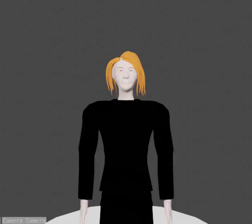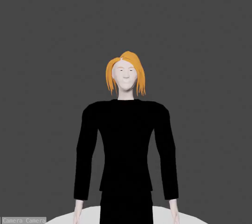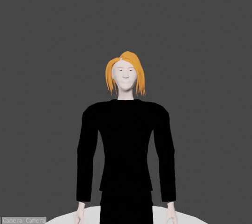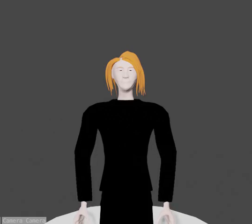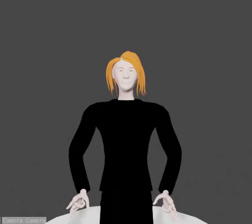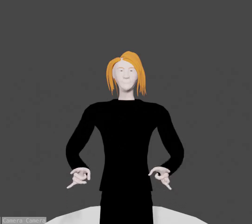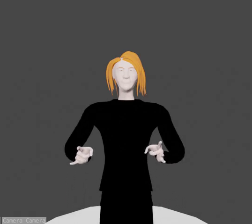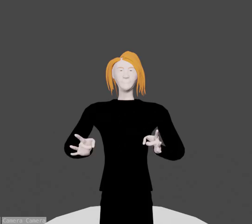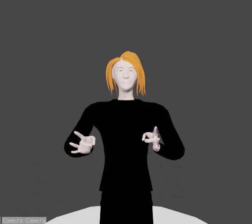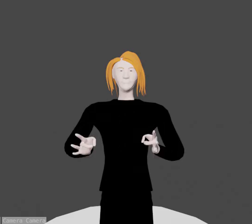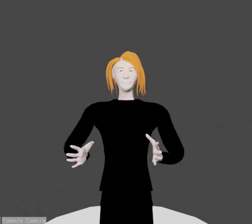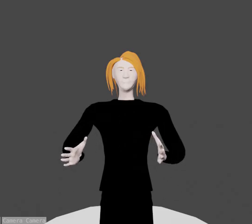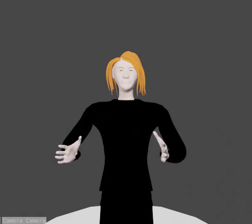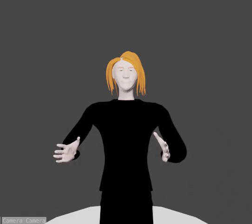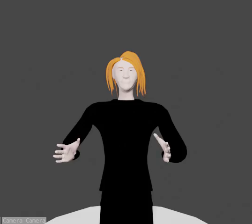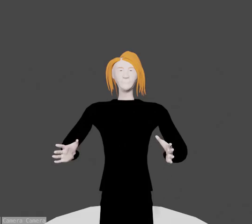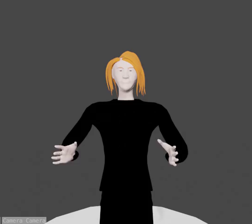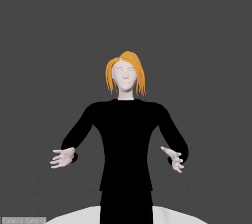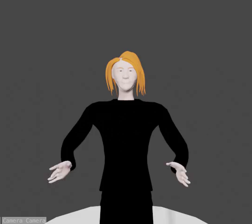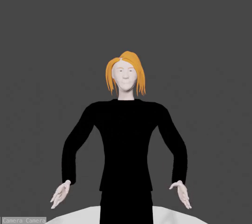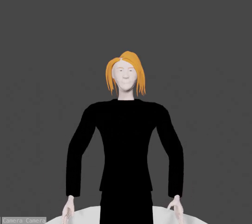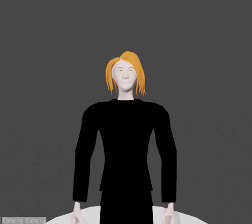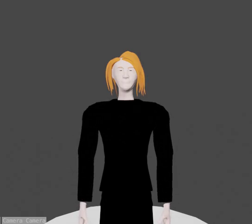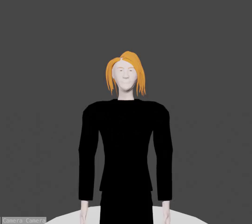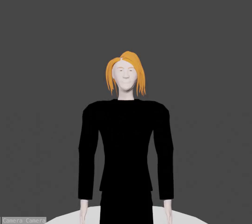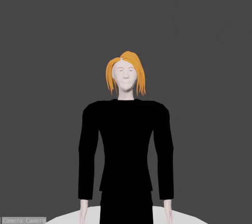Animosity